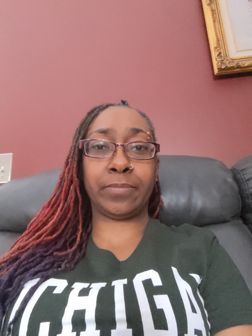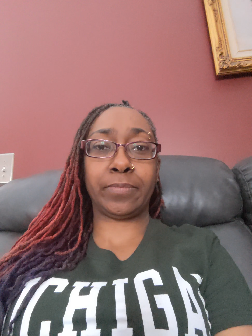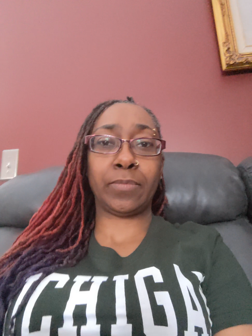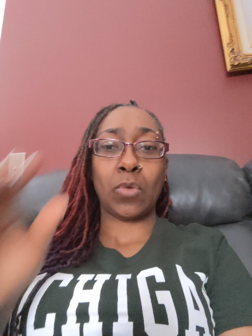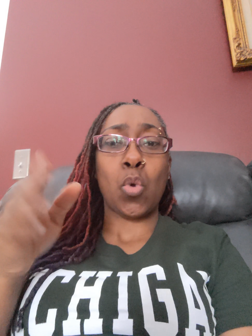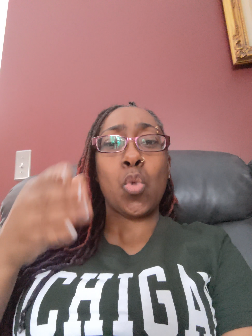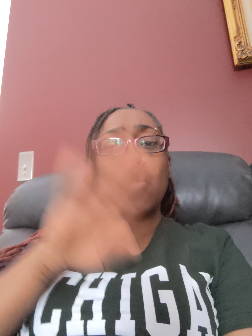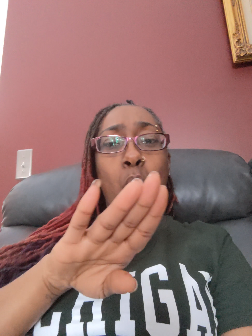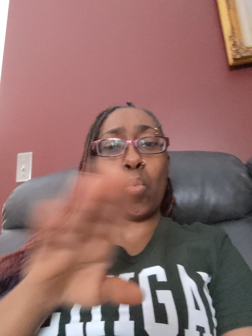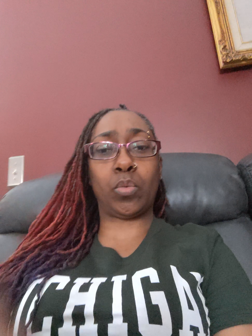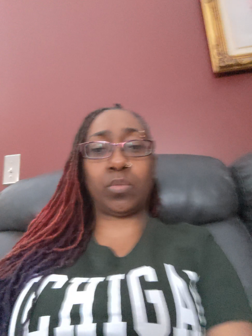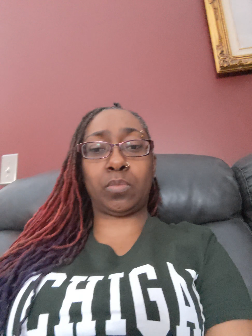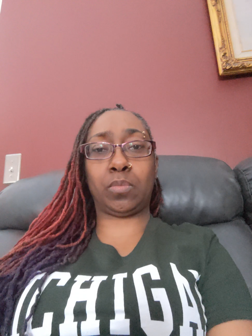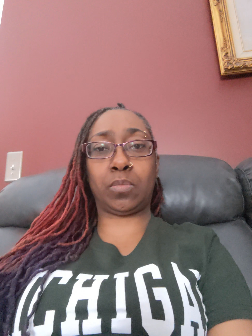close